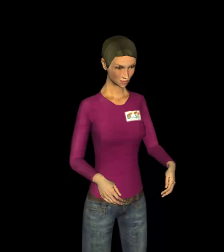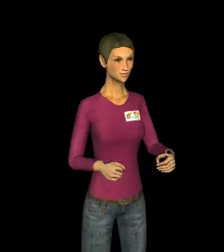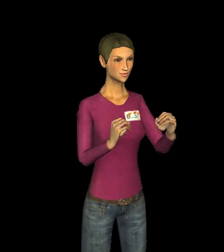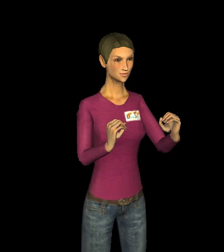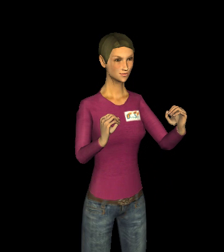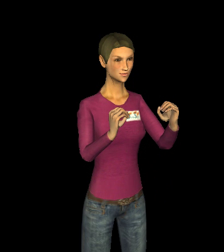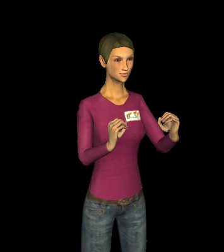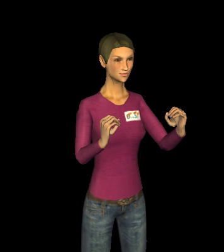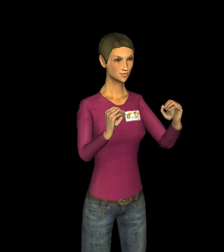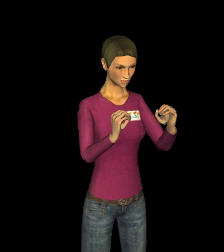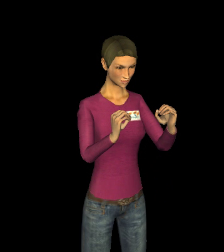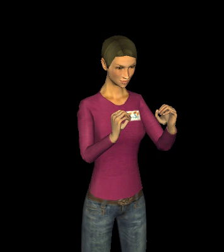عم